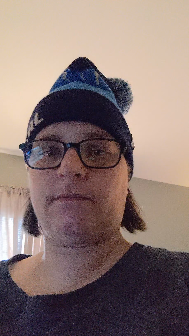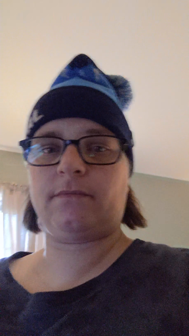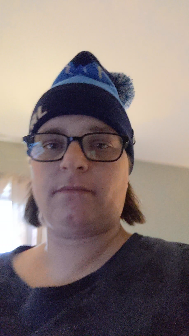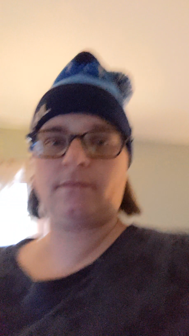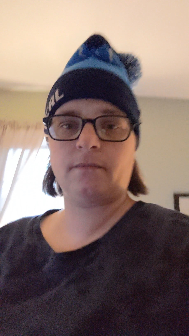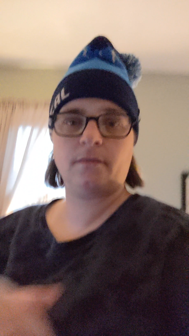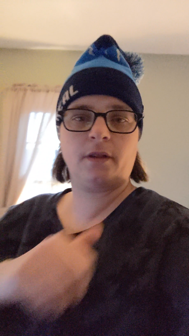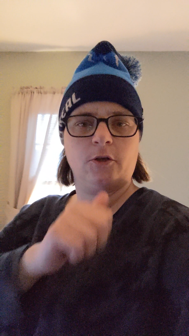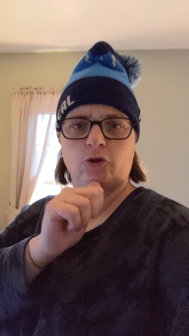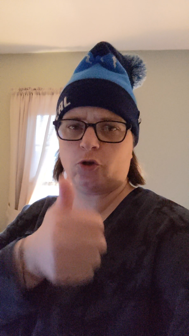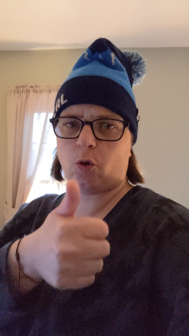don't